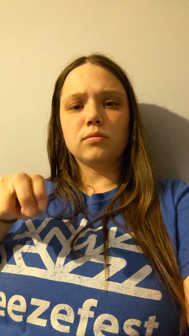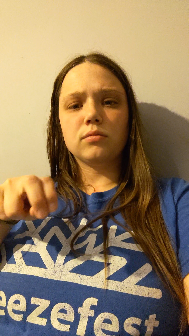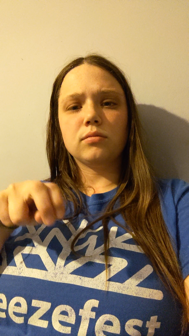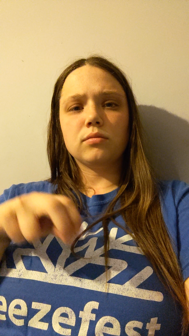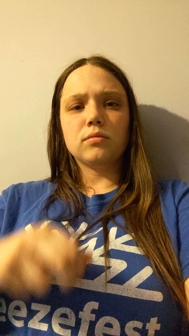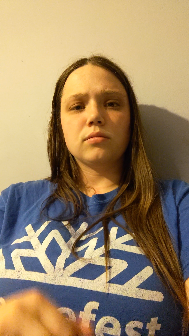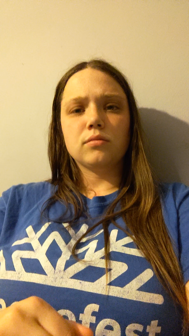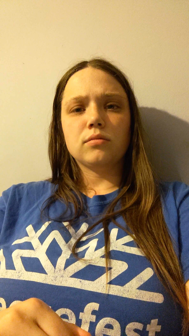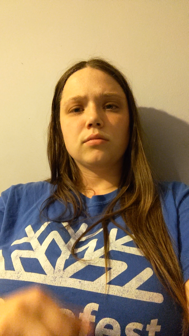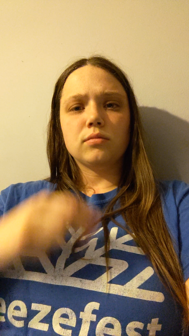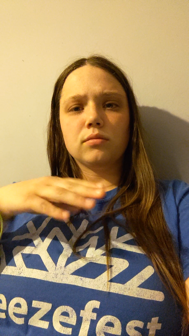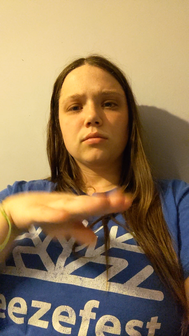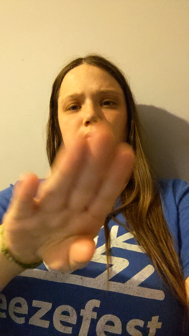enter